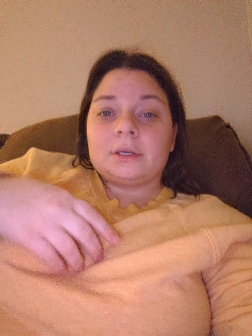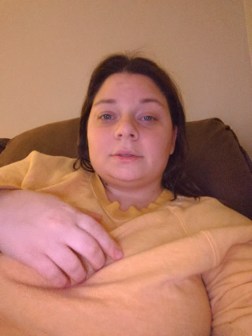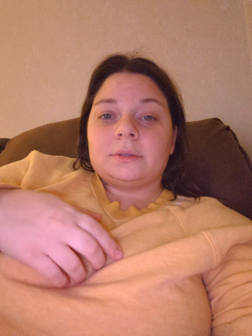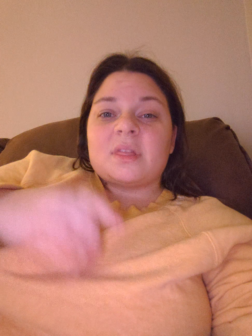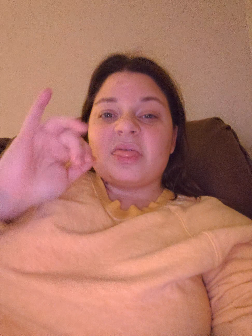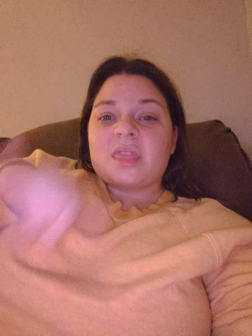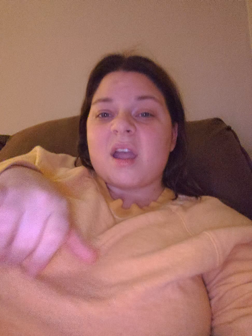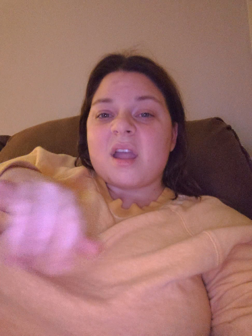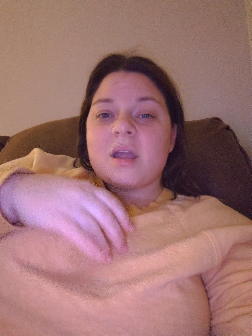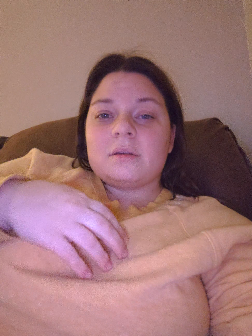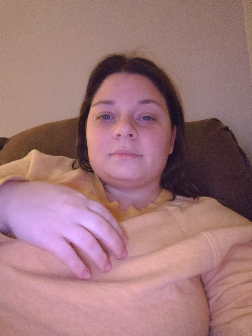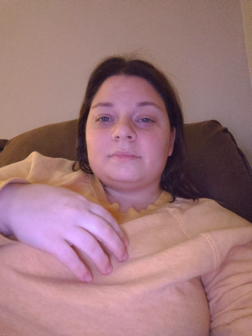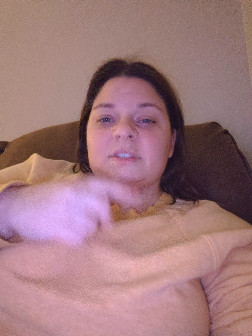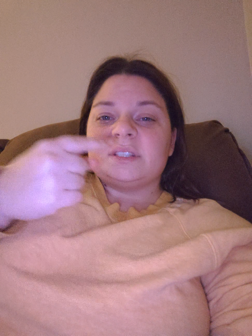that